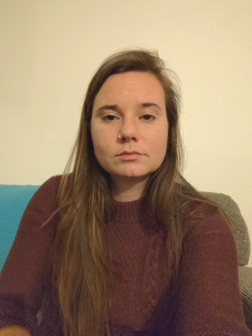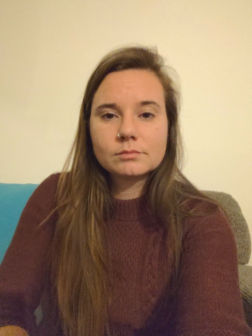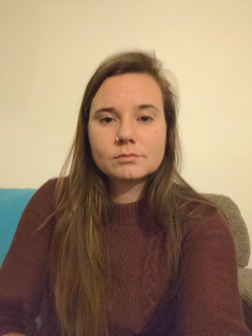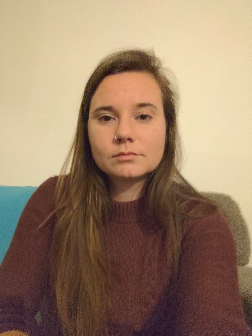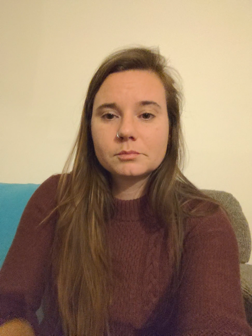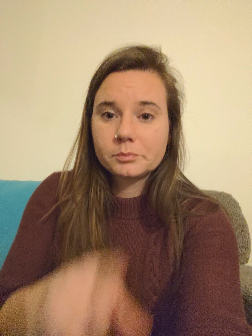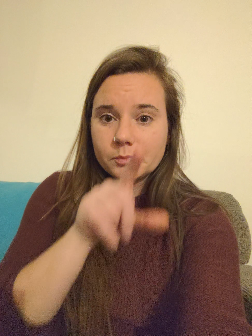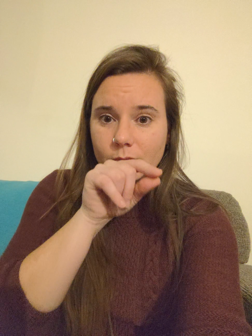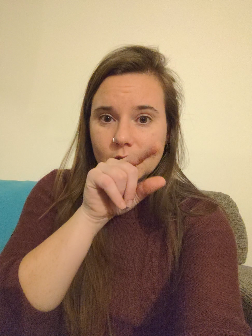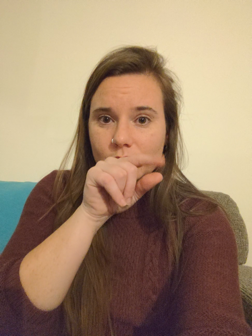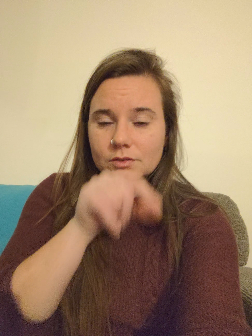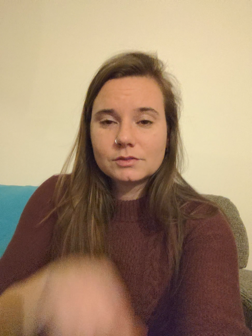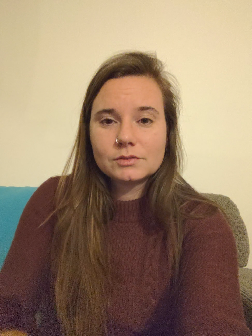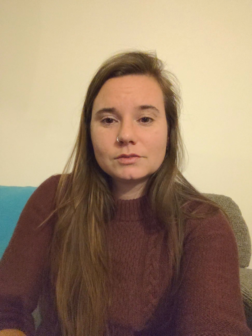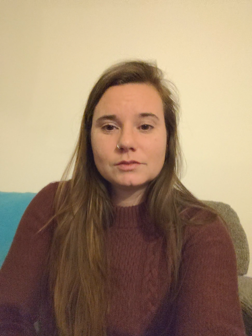bird